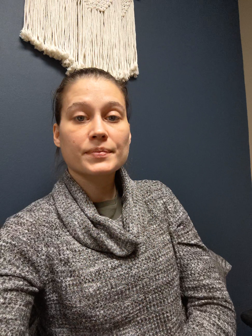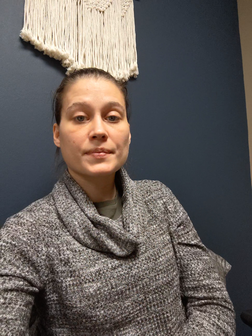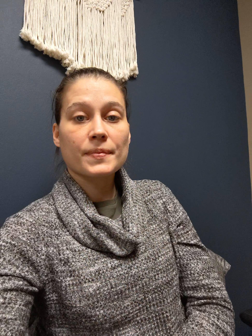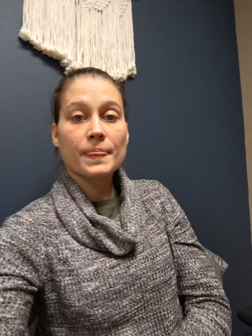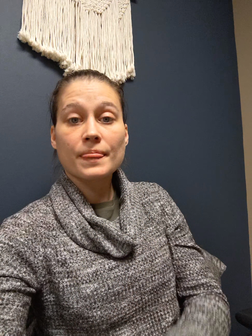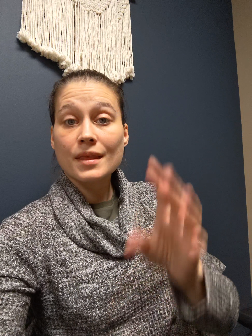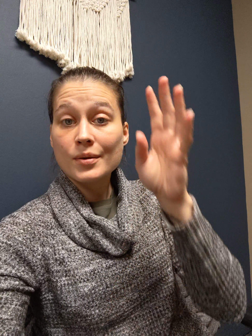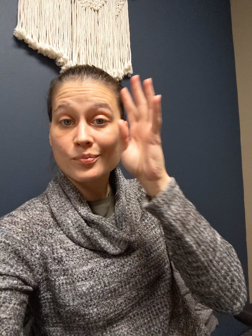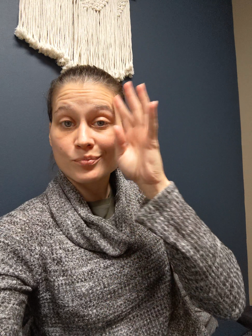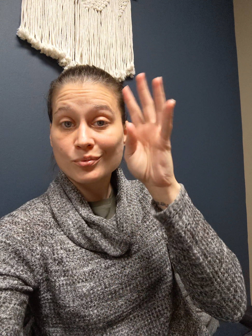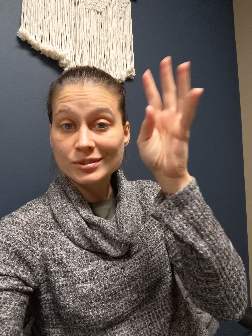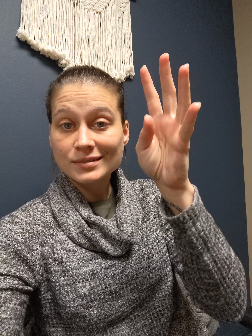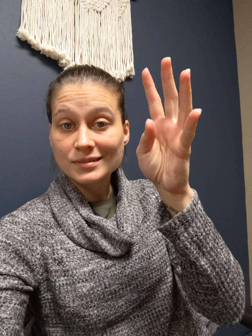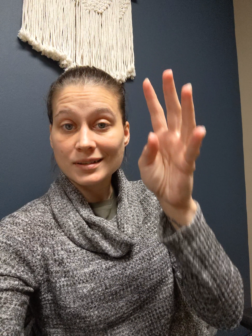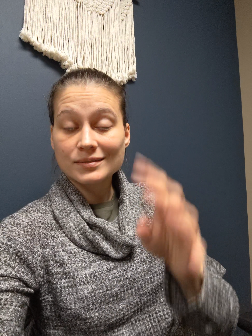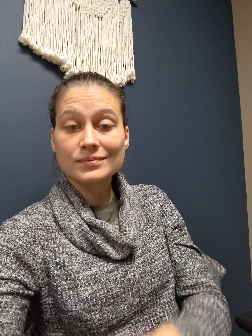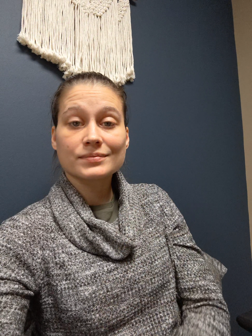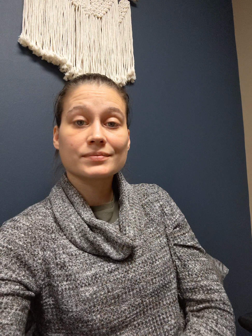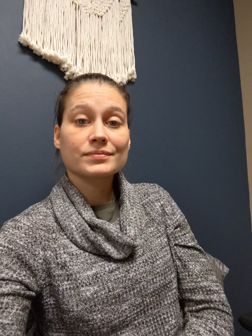pretend